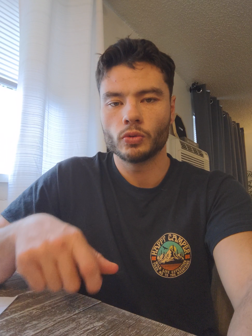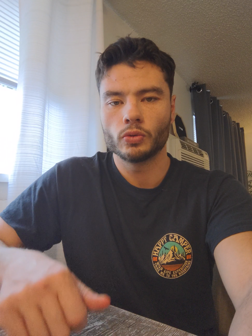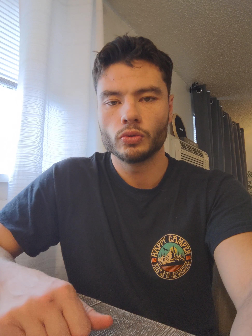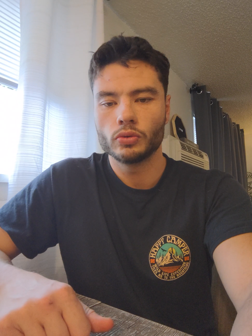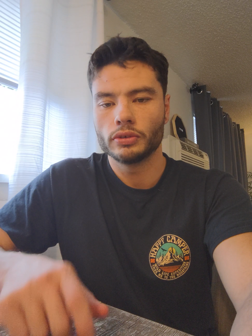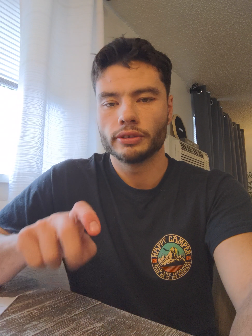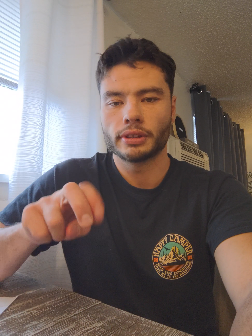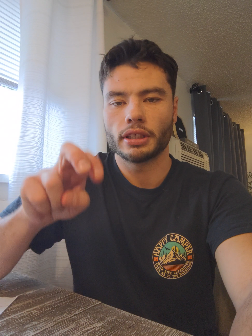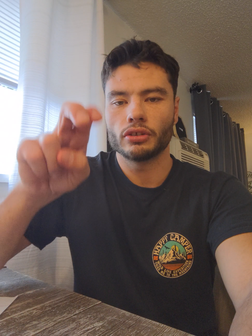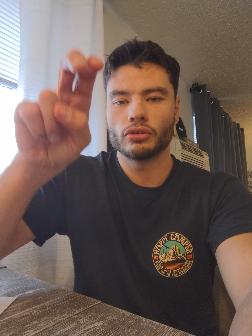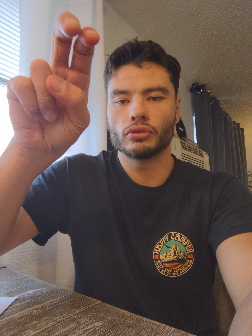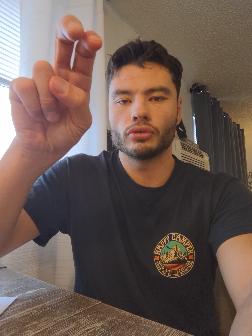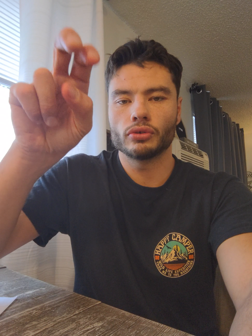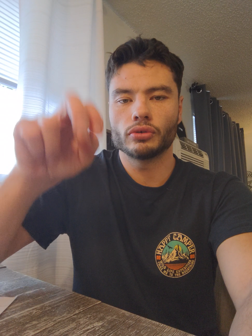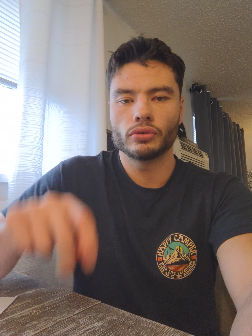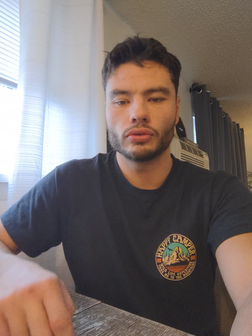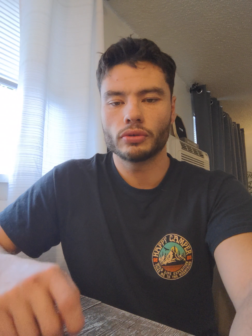stairs